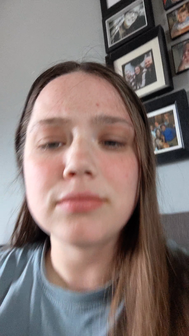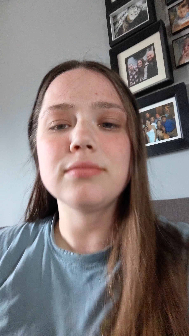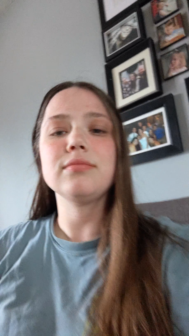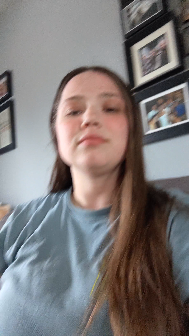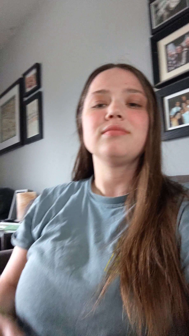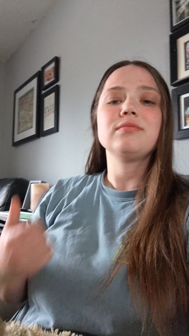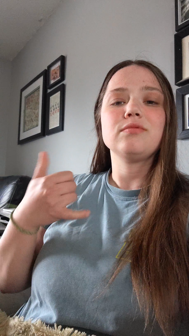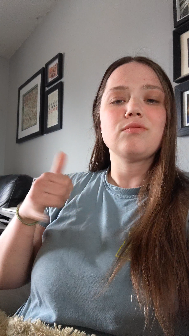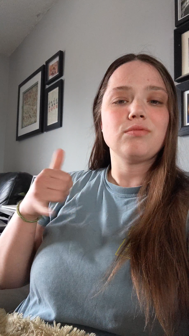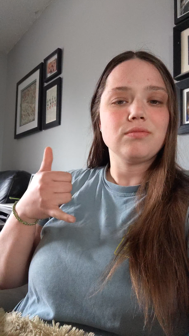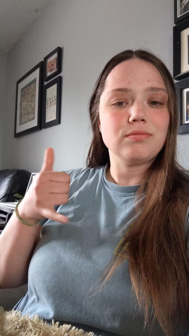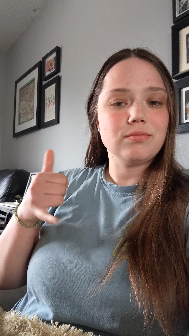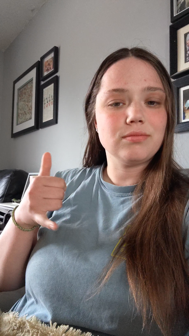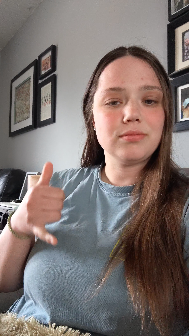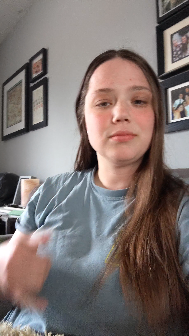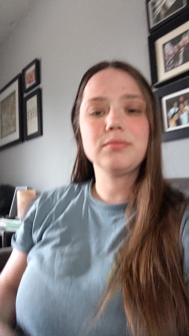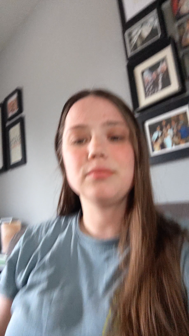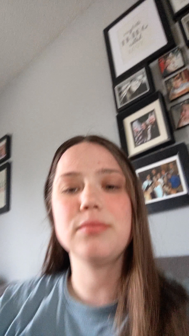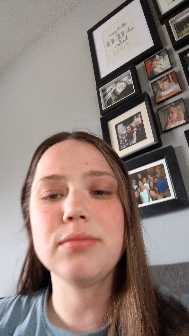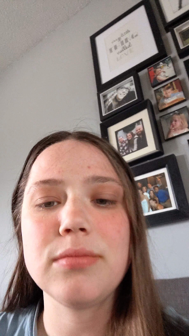party